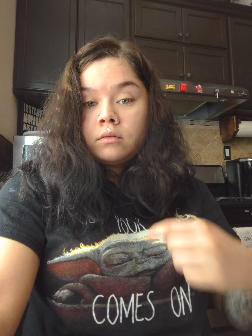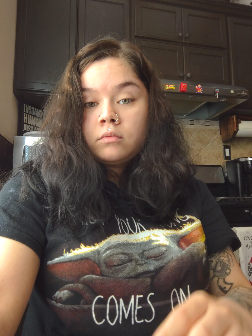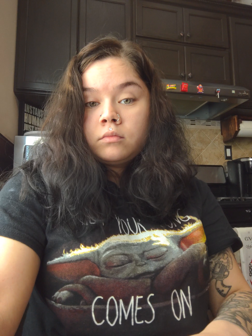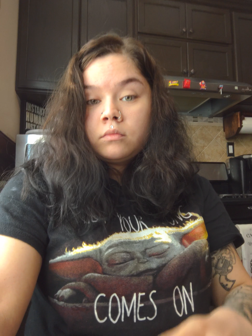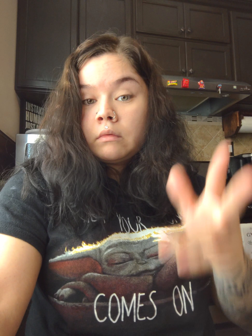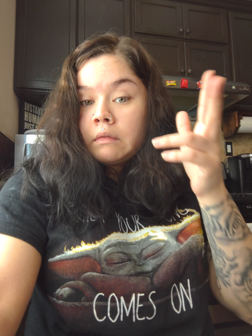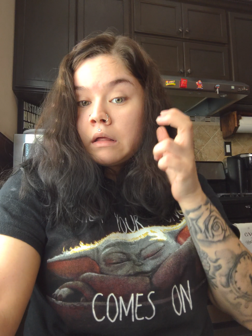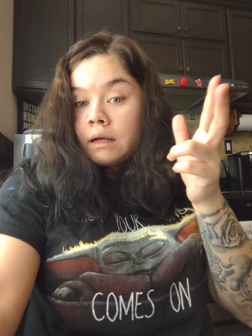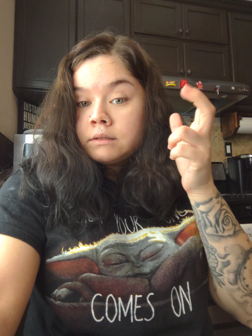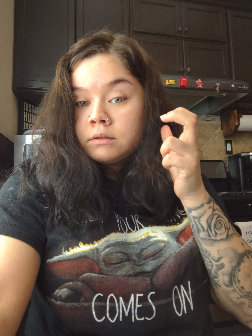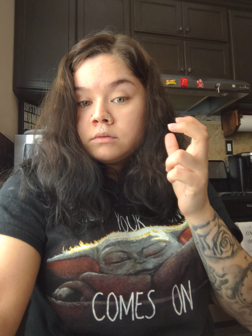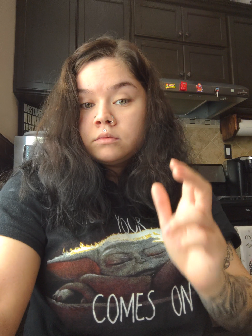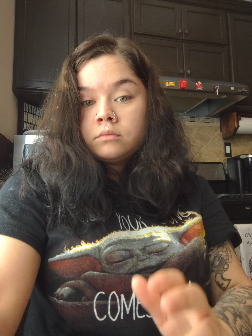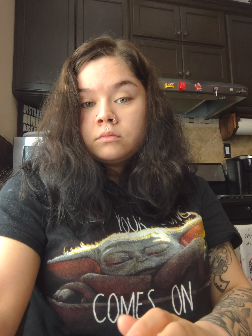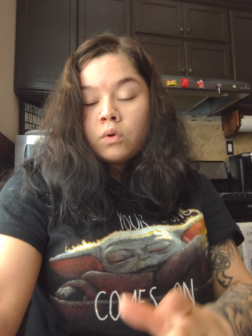listen